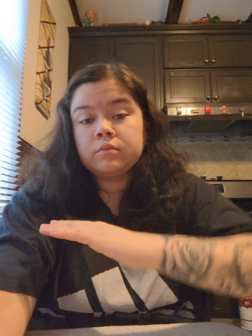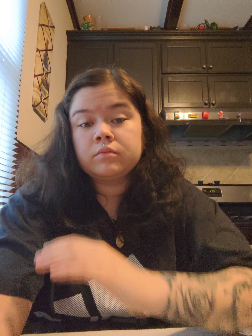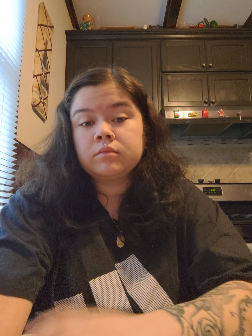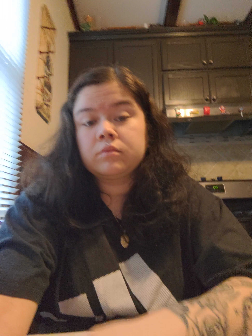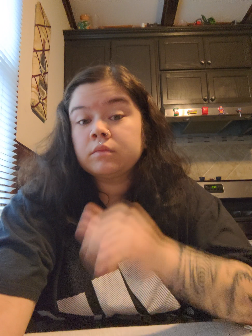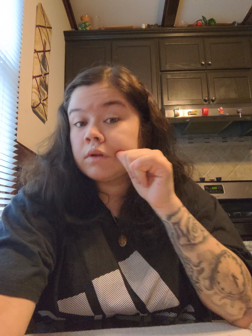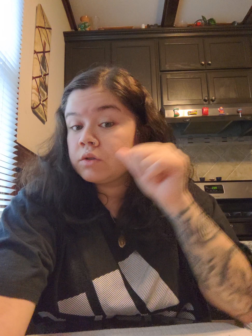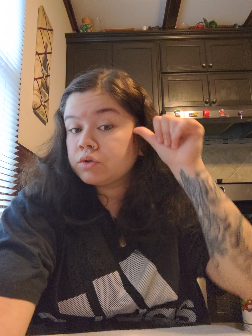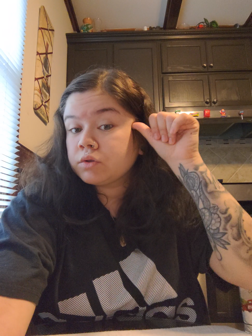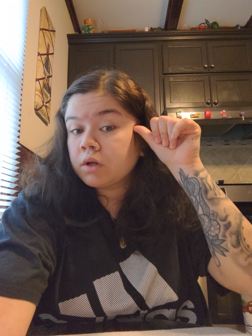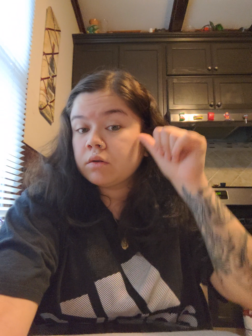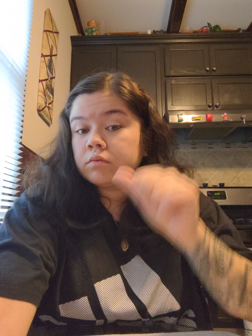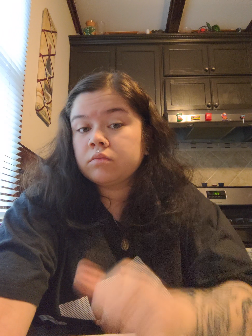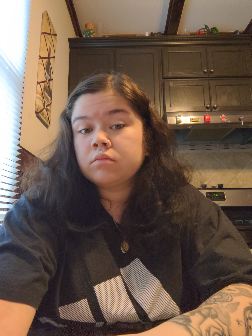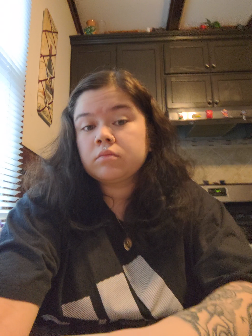yesterday